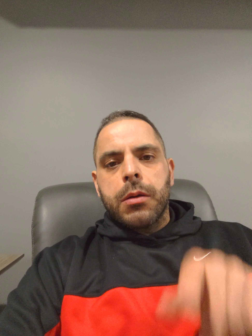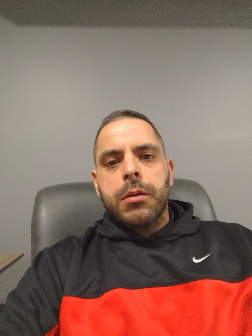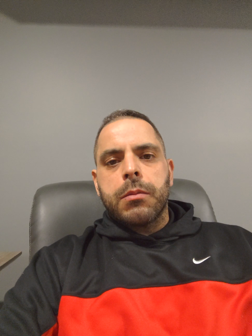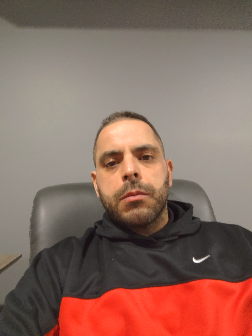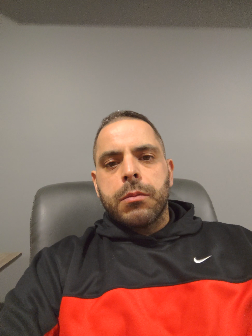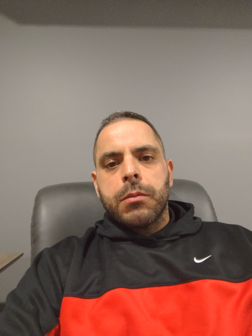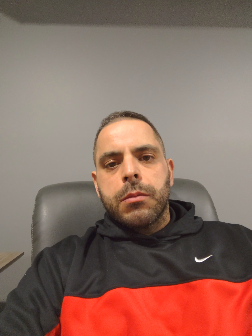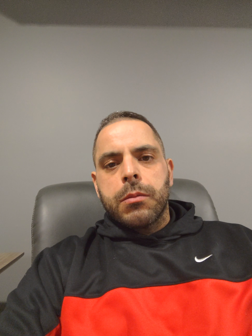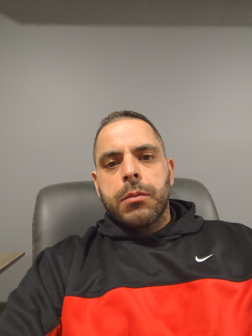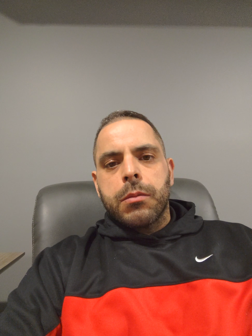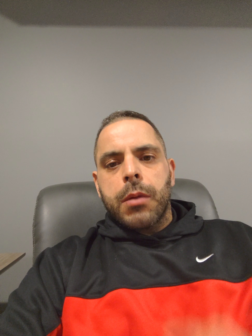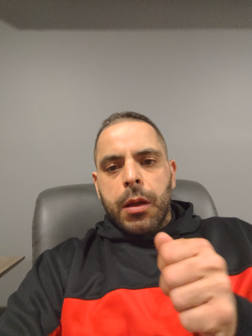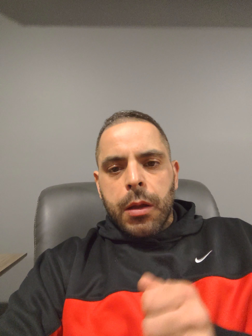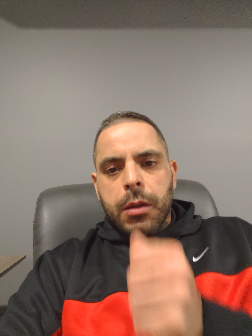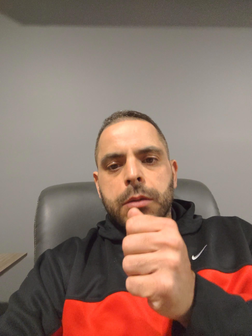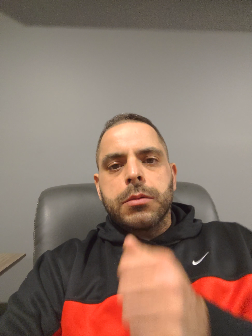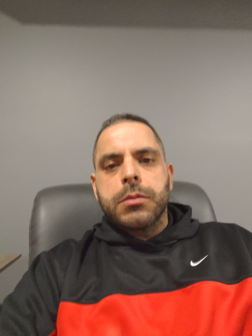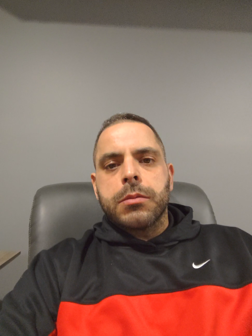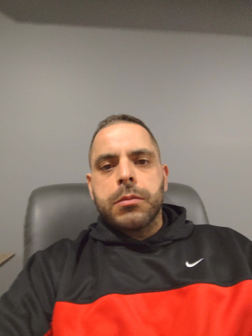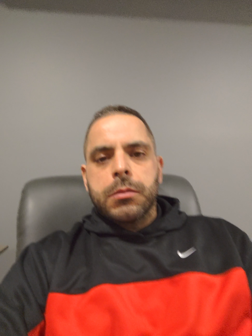hide